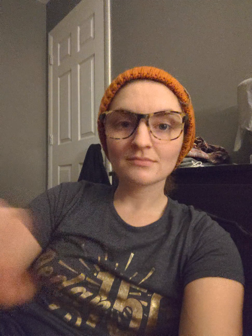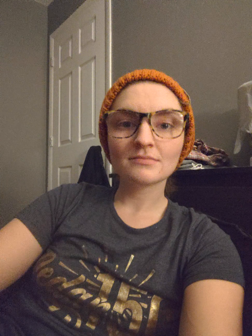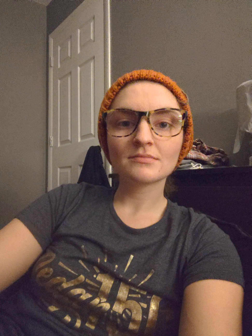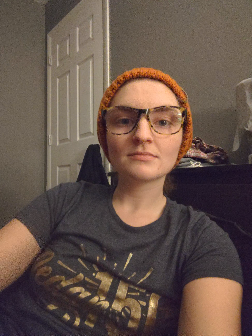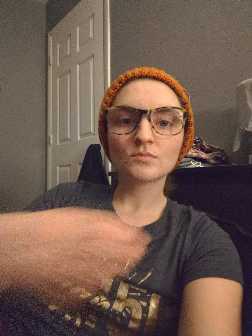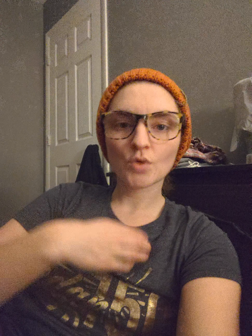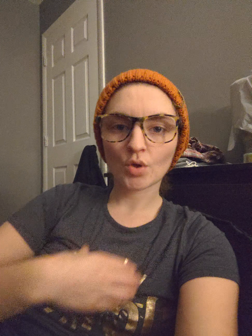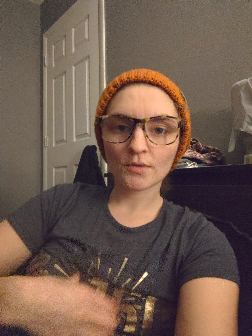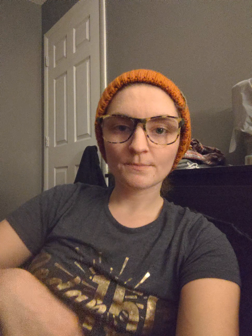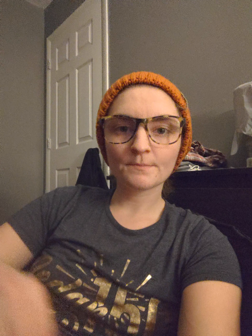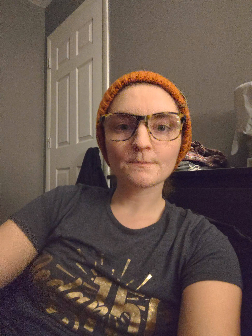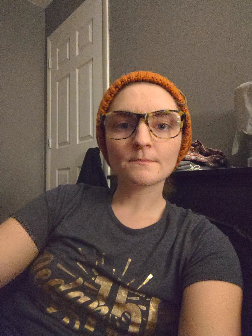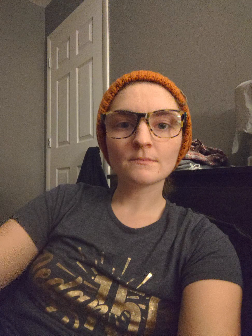hungry